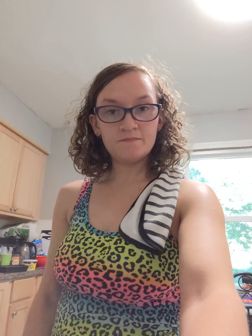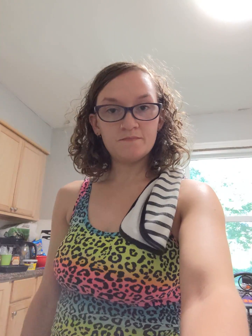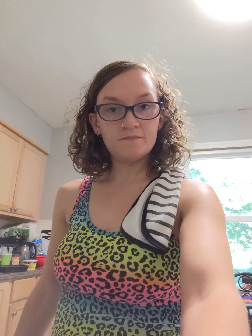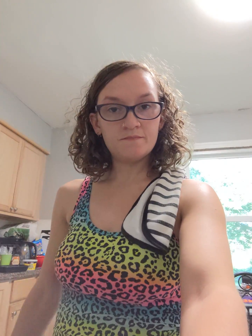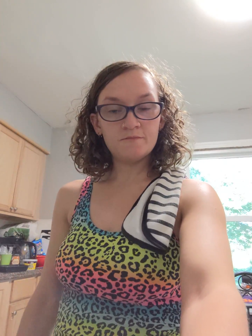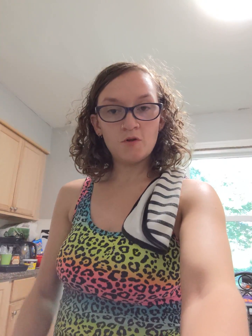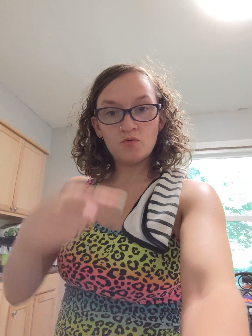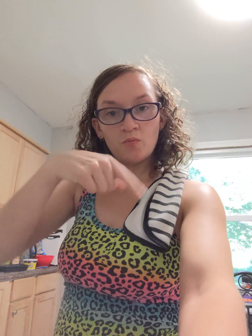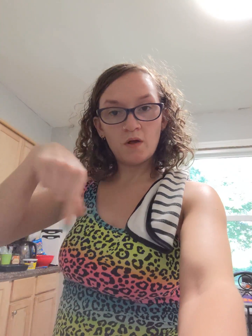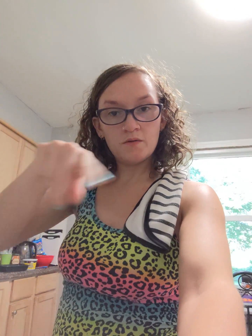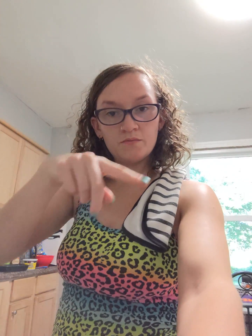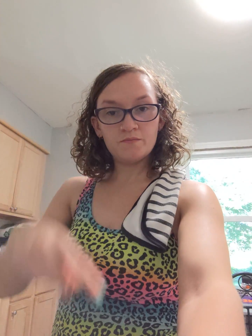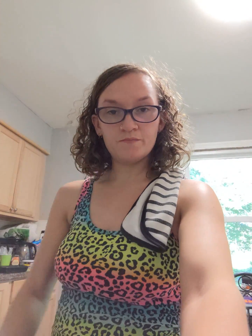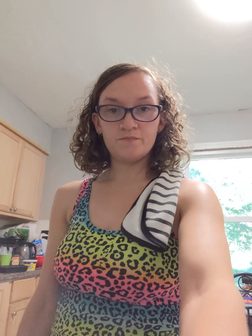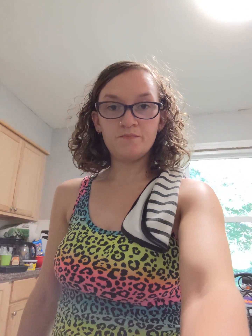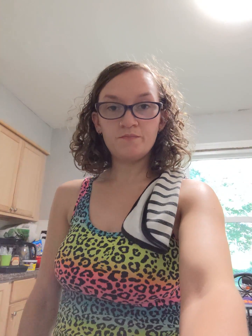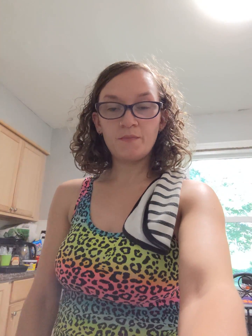around